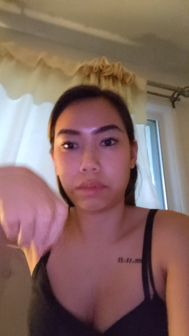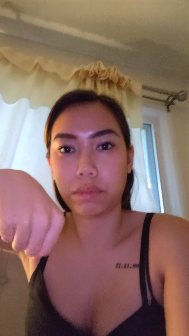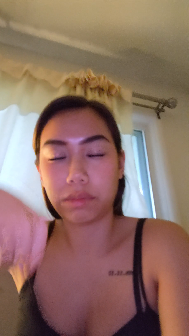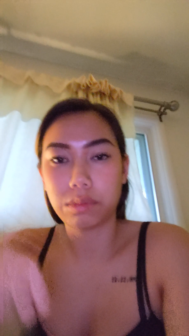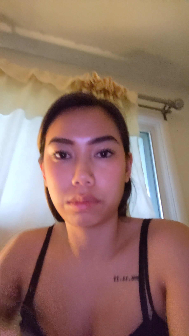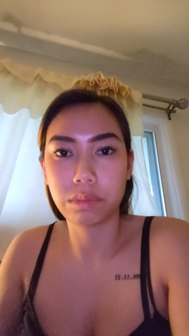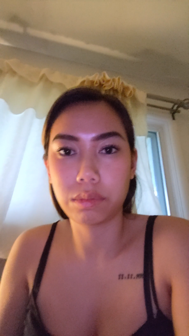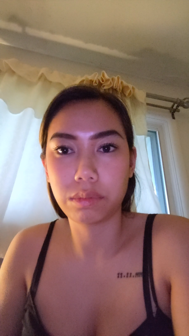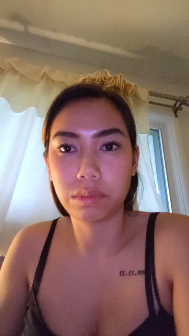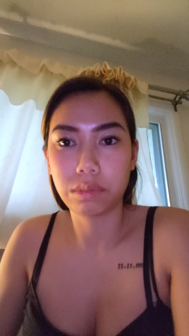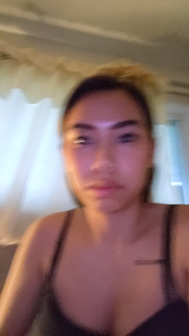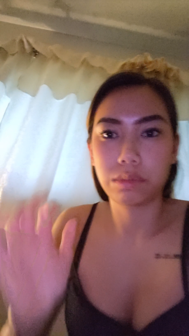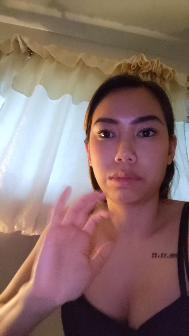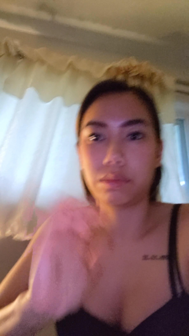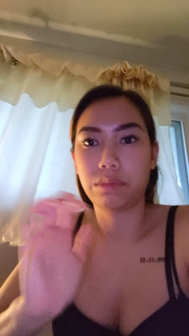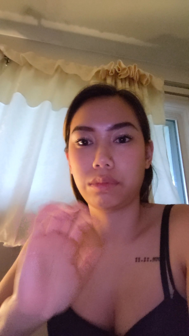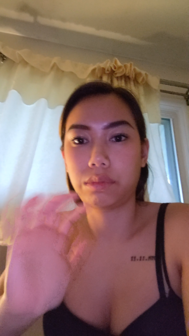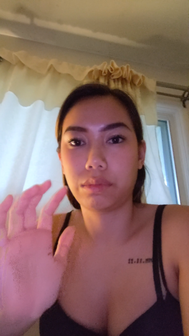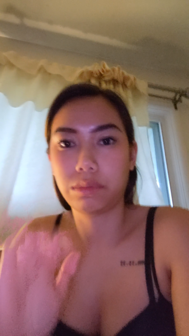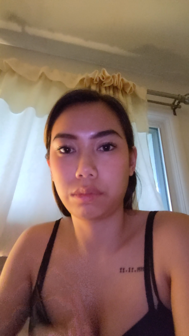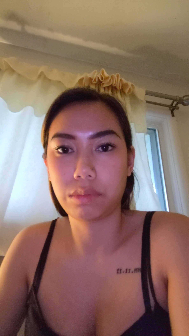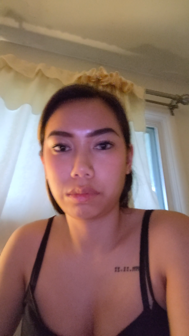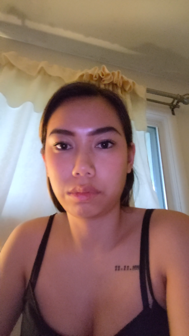cheese